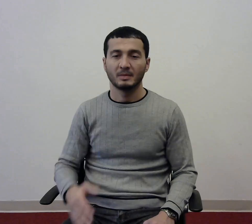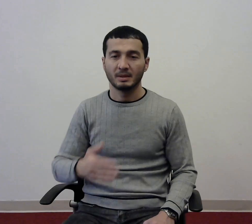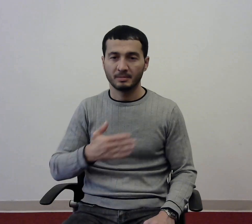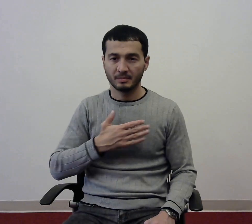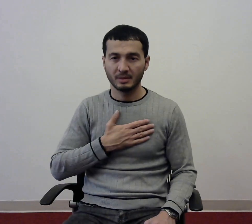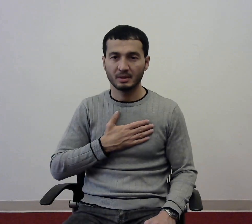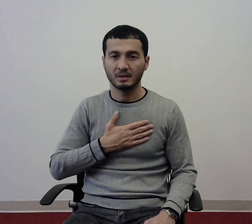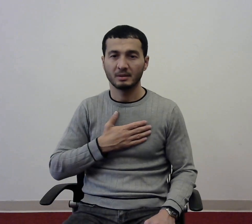mən